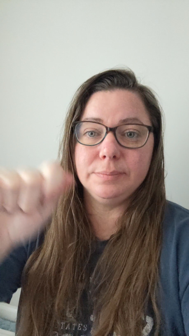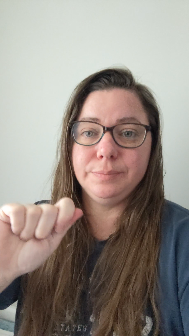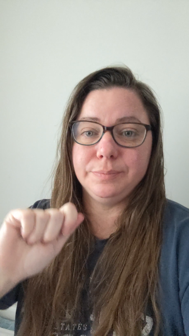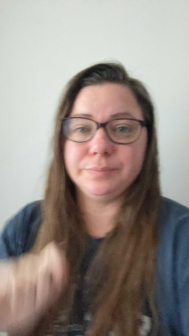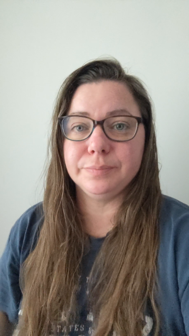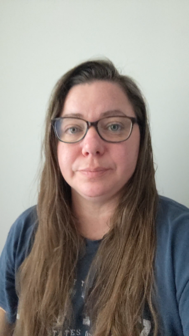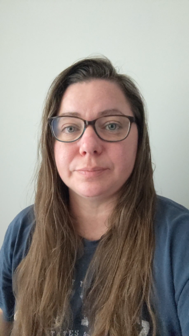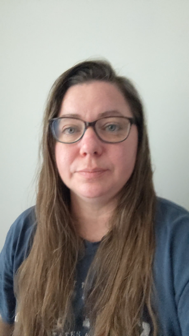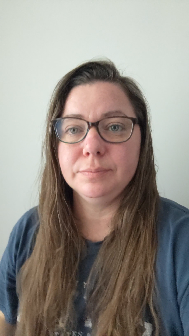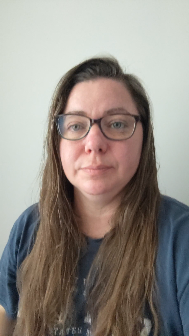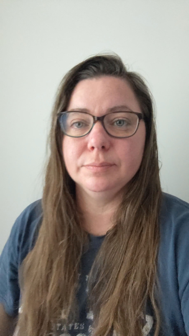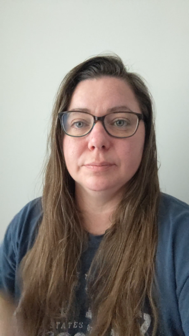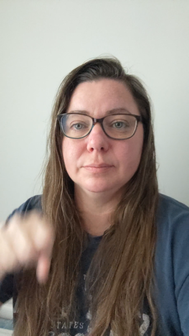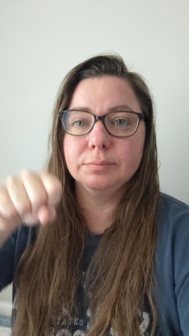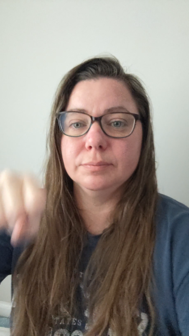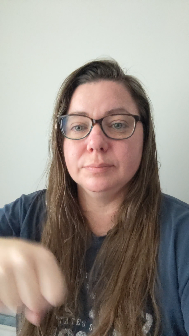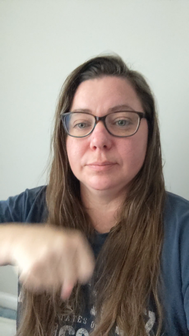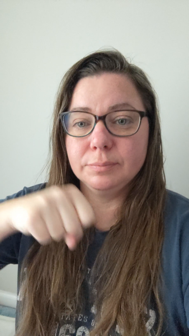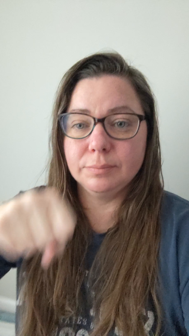bicycle